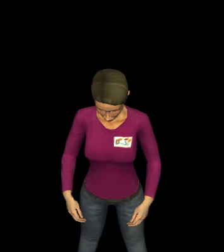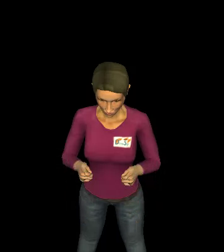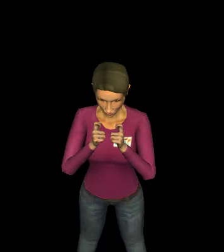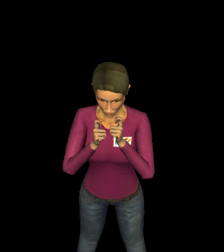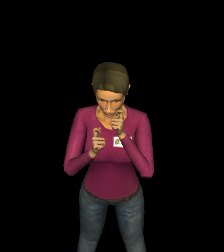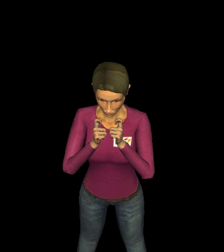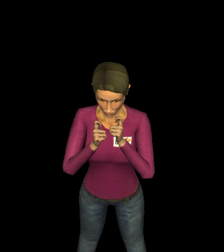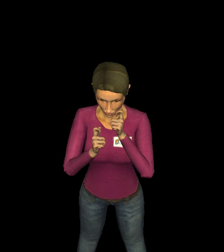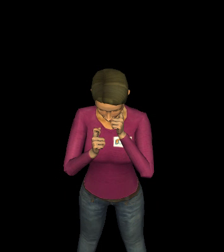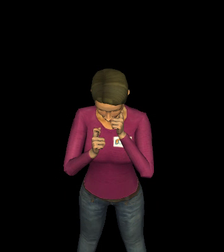يناقش